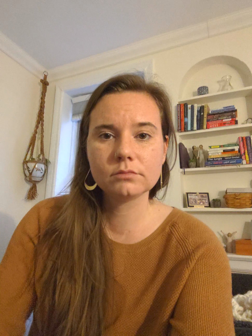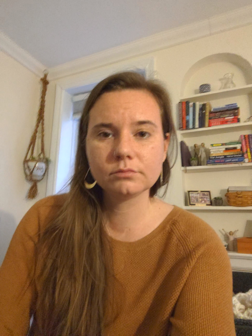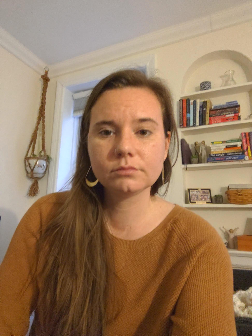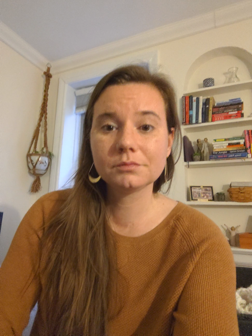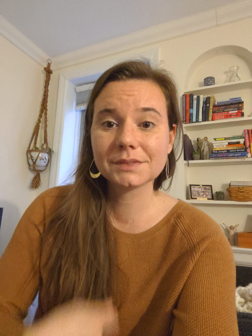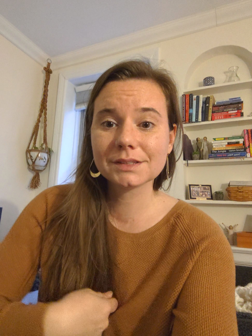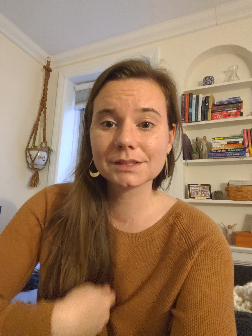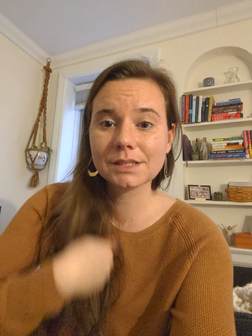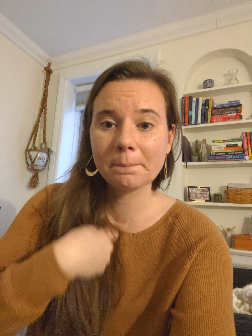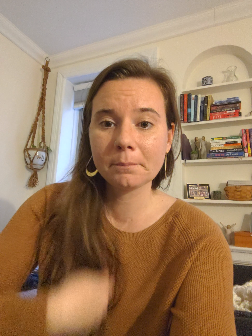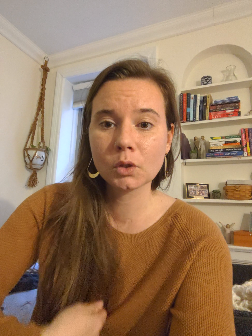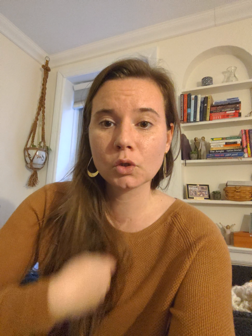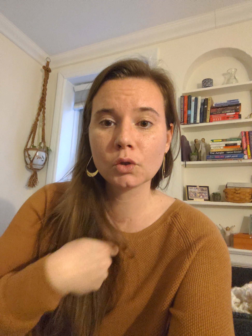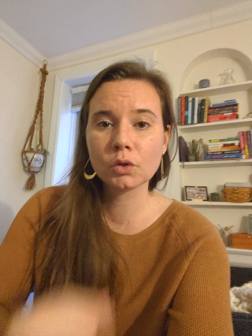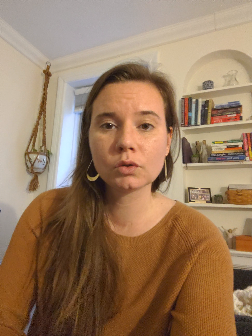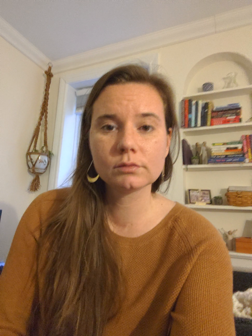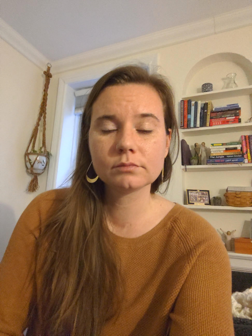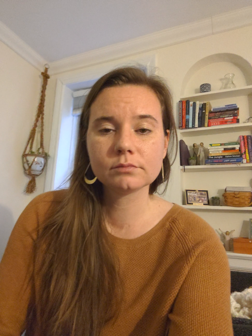zipper